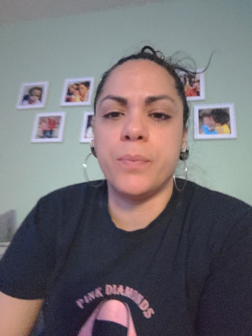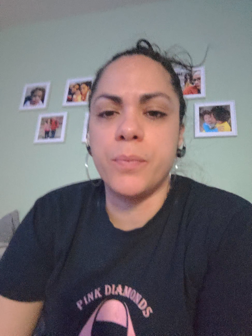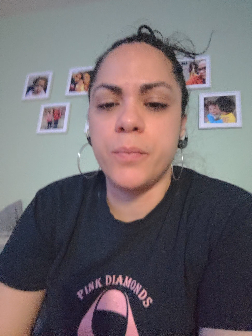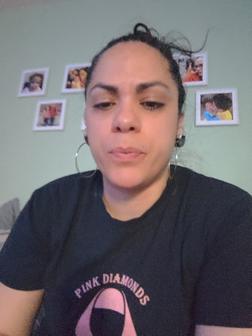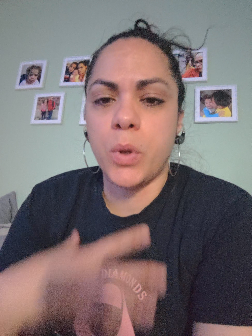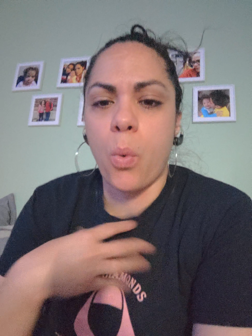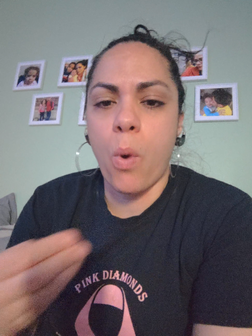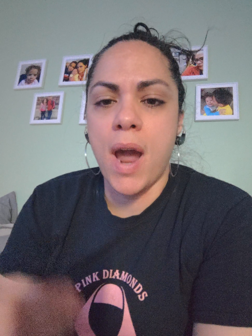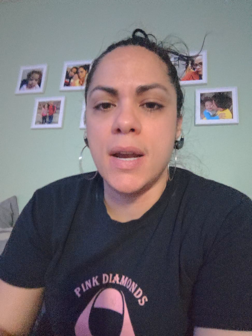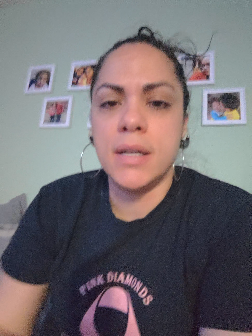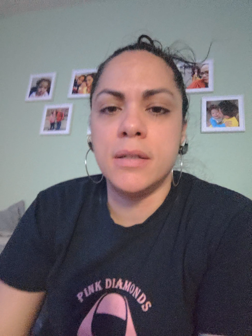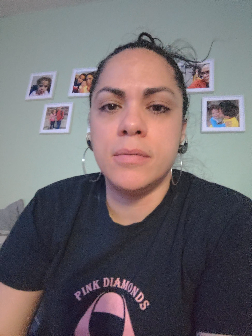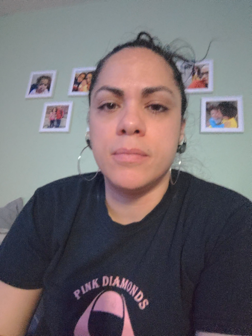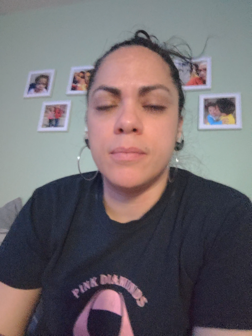white